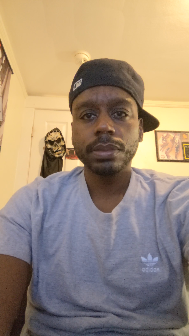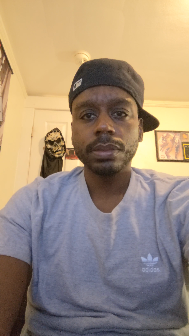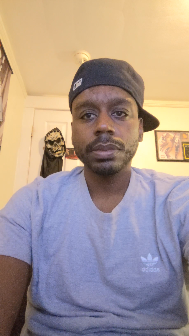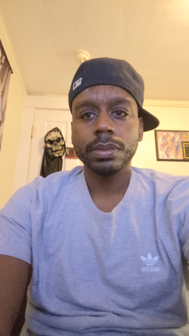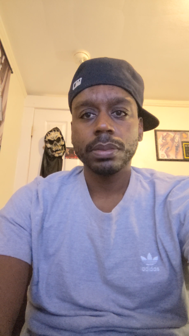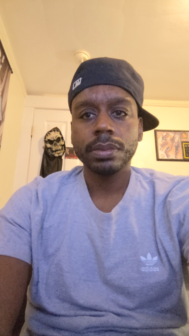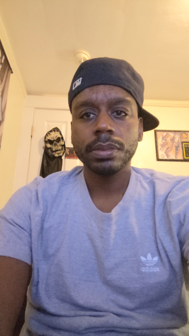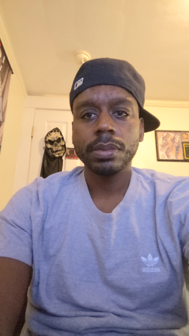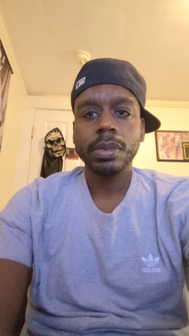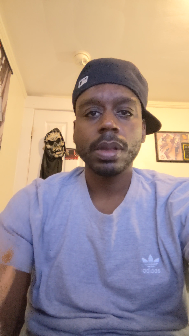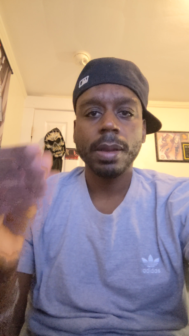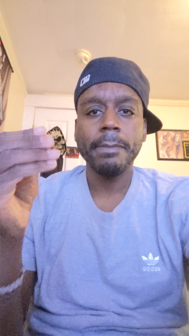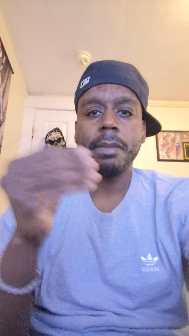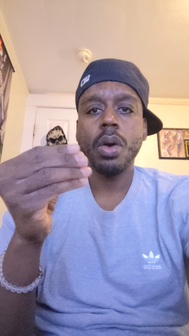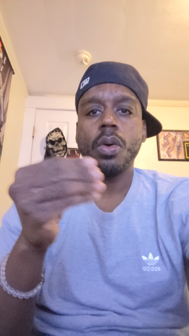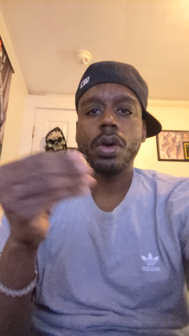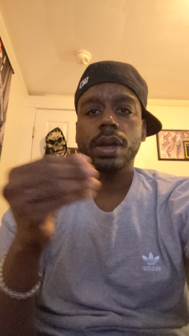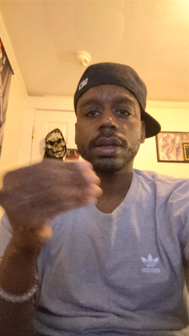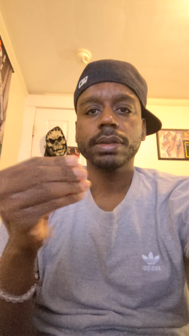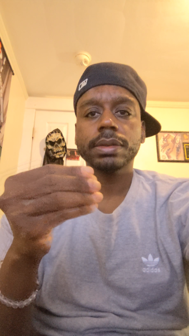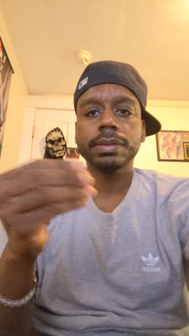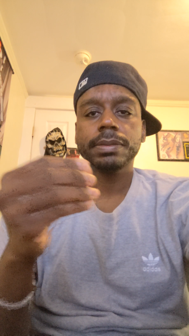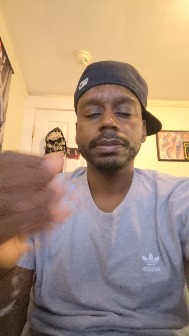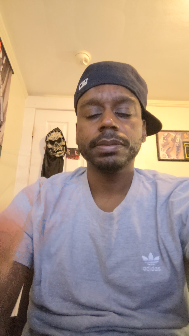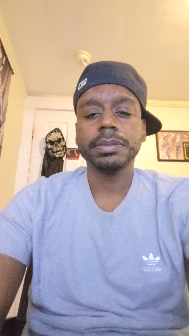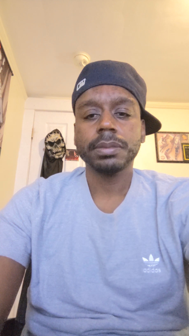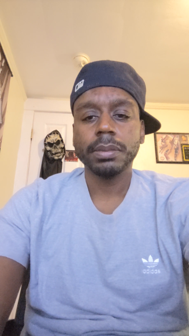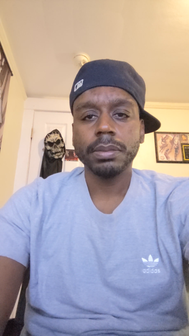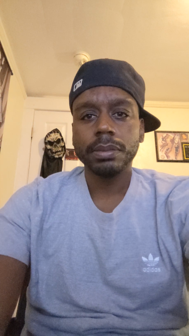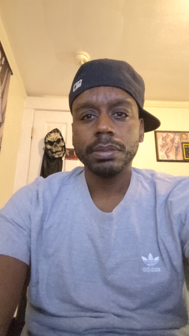more